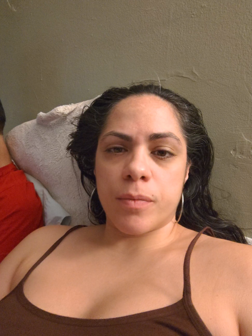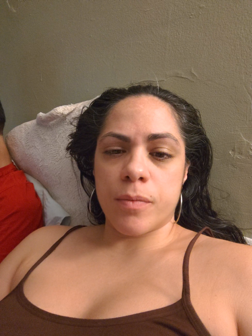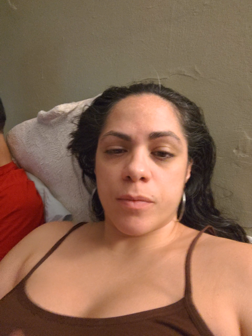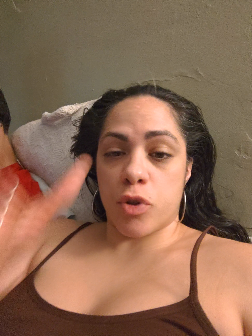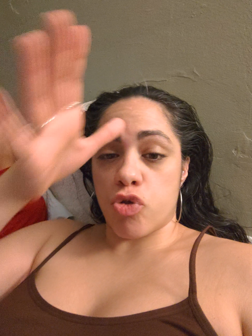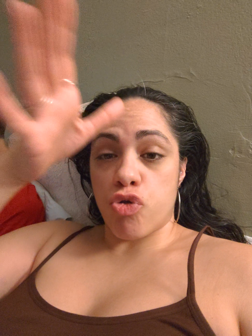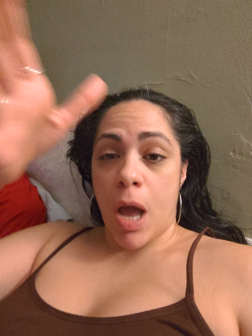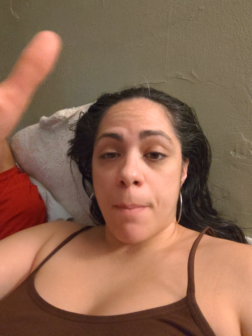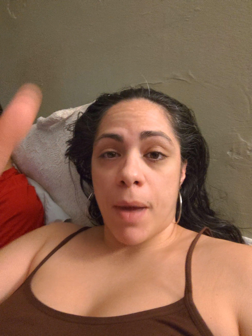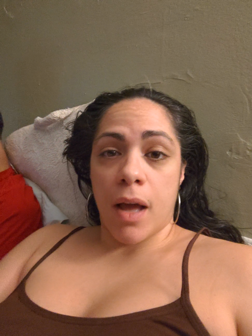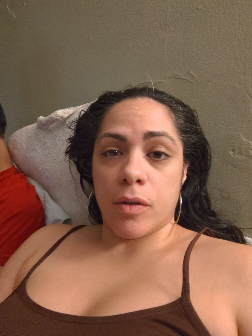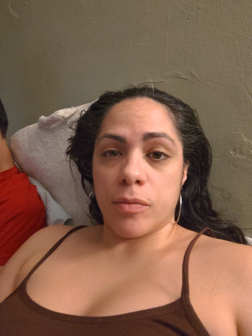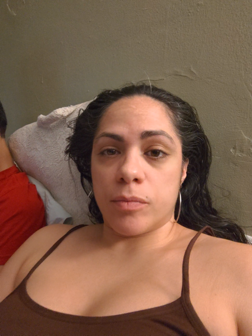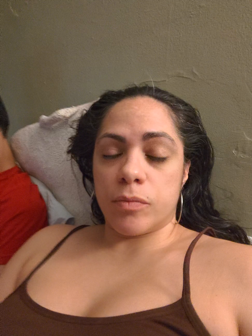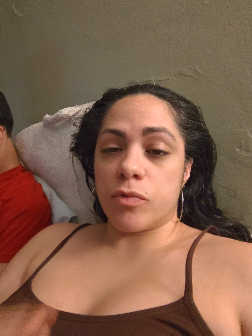grandpa